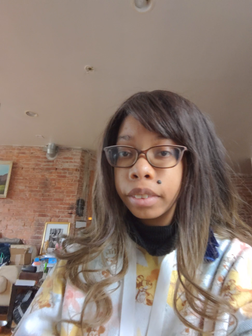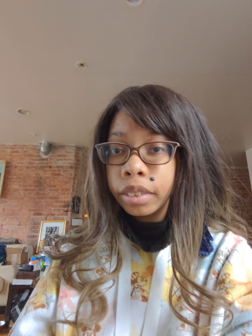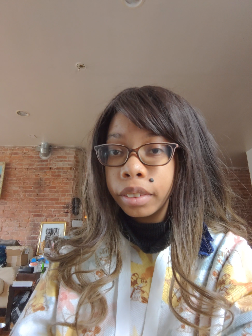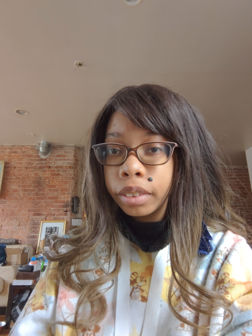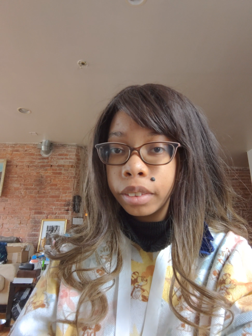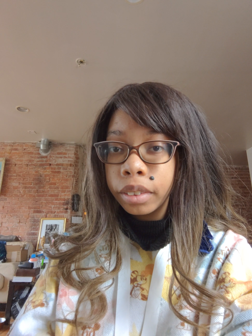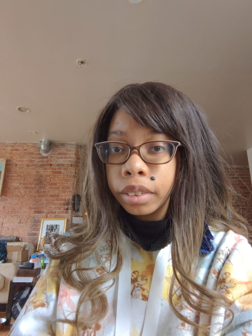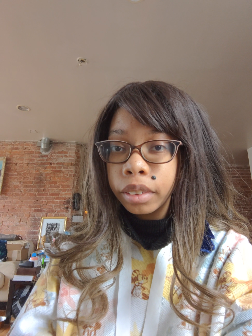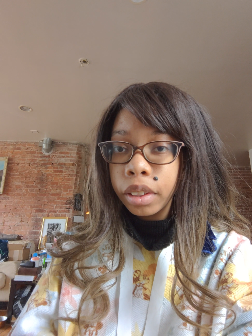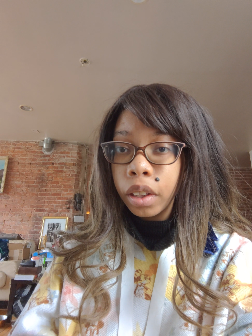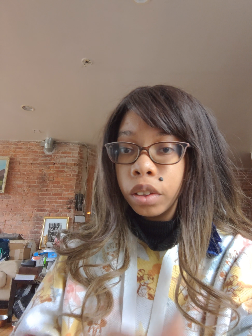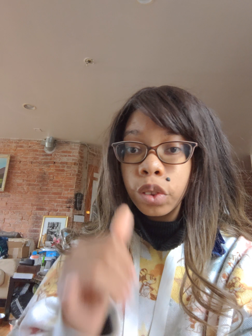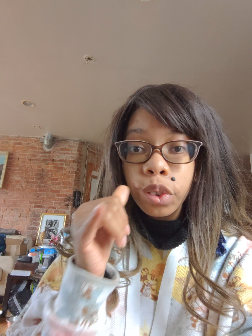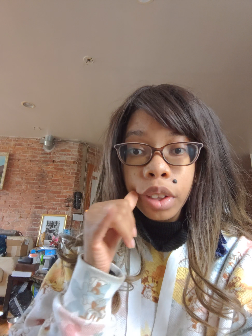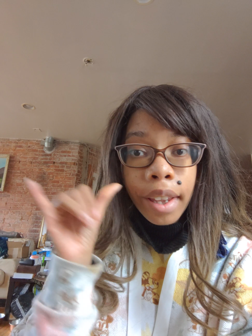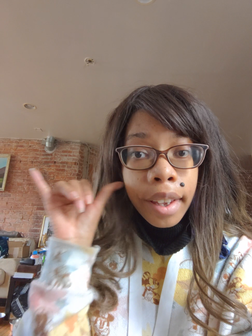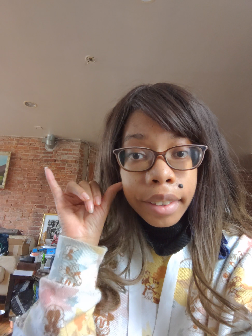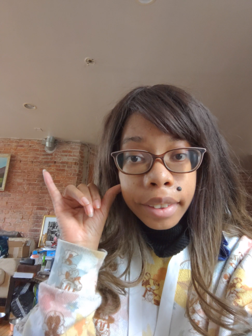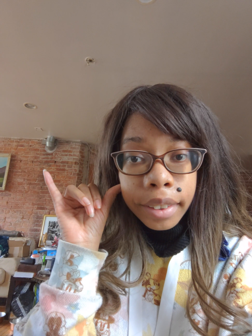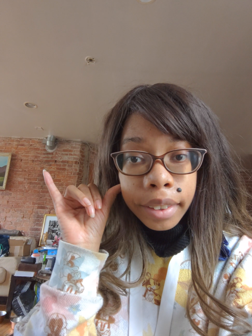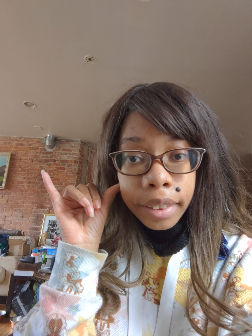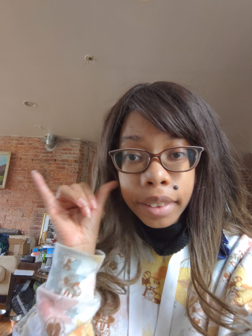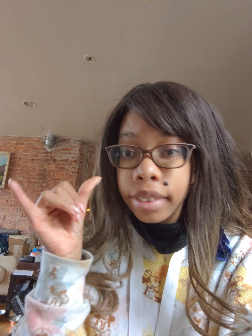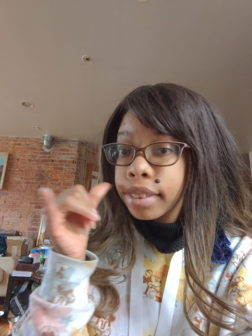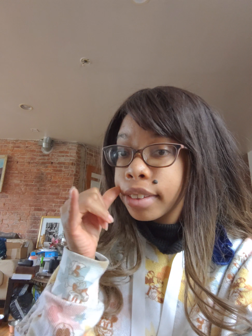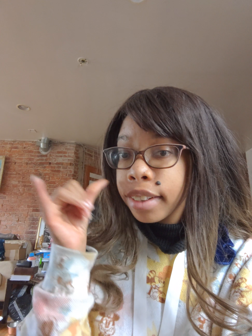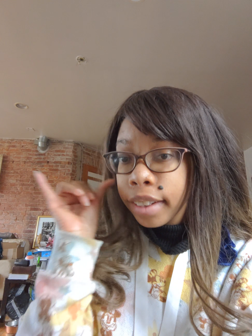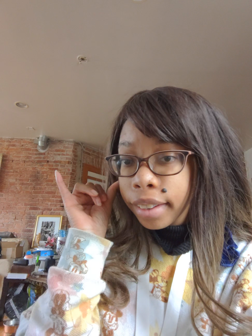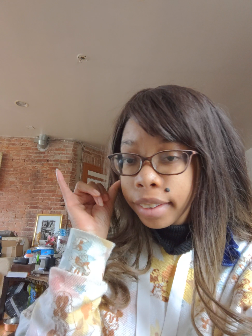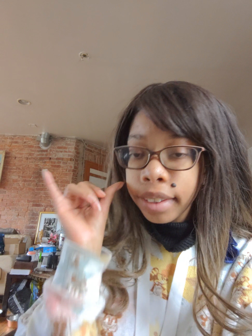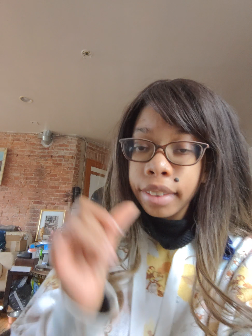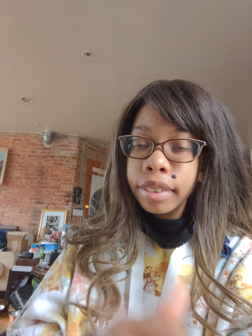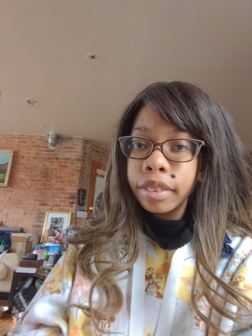yesterday